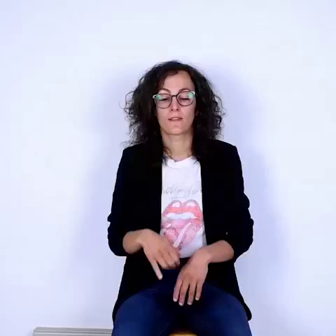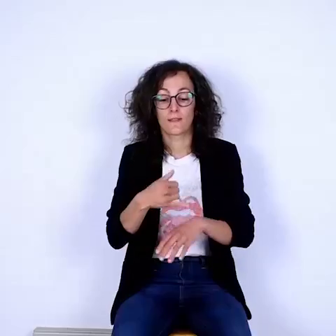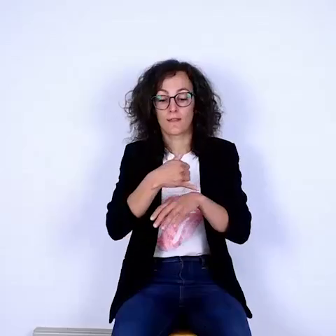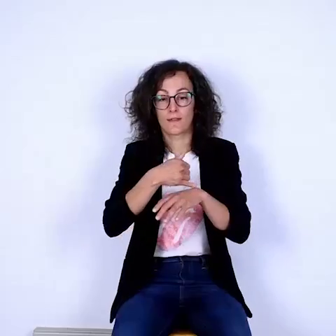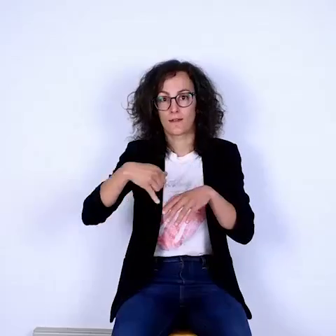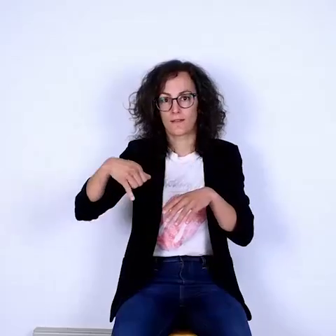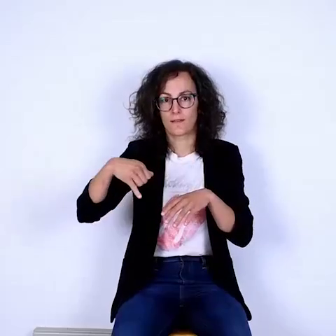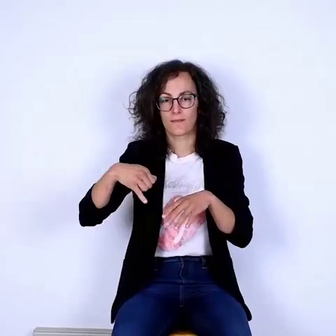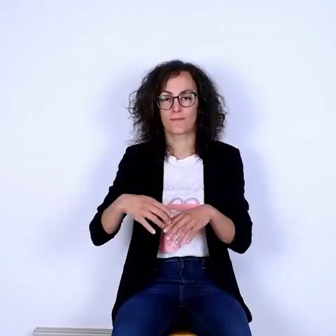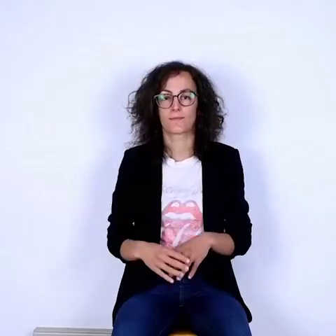herida